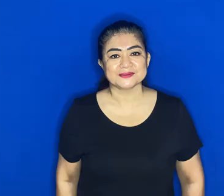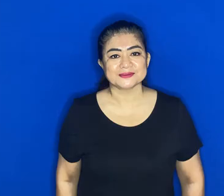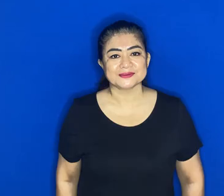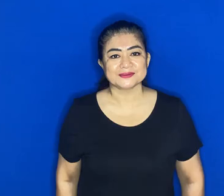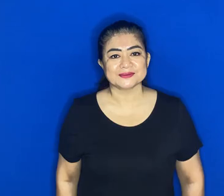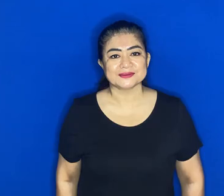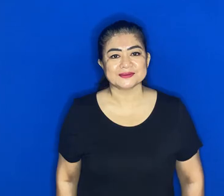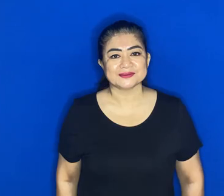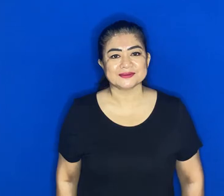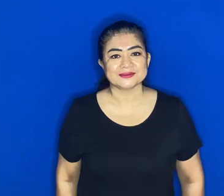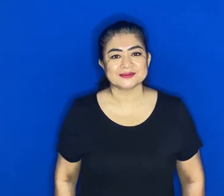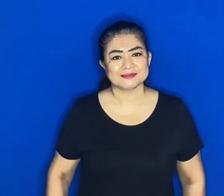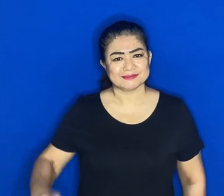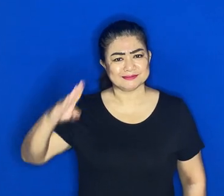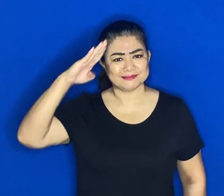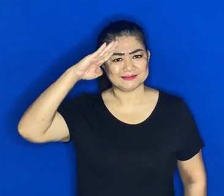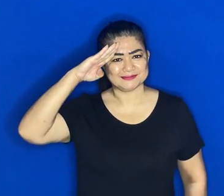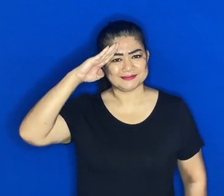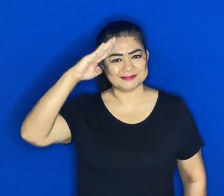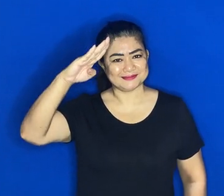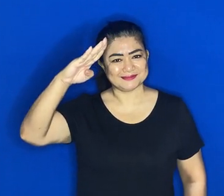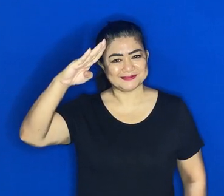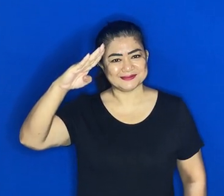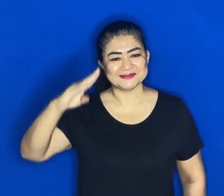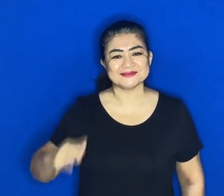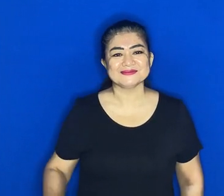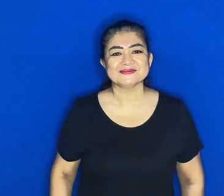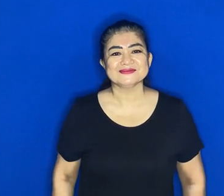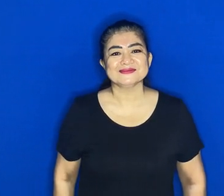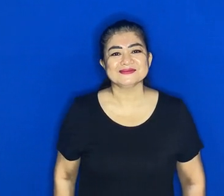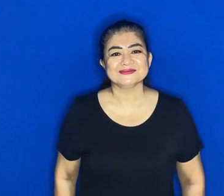hello